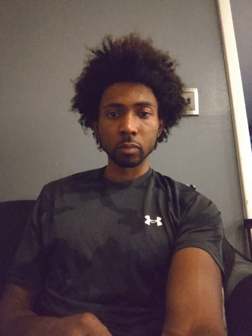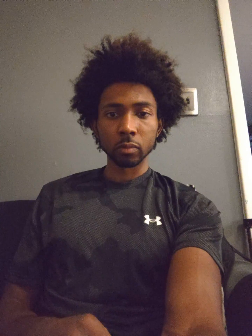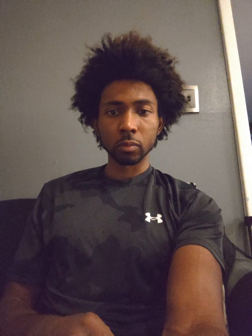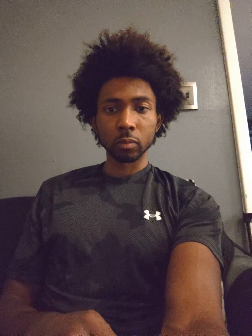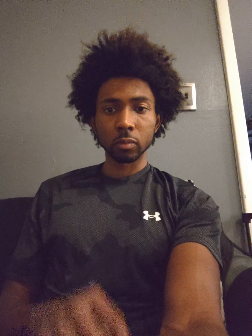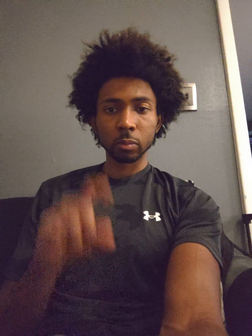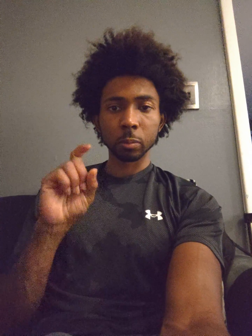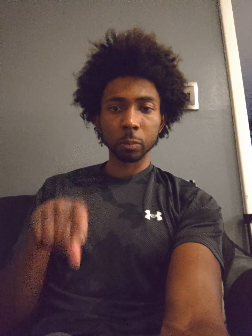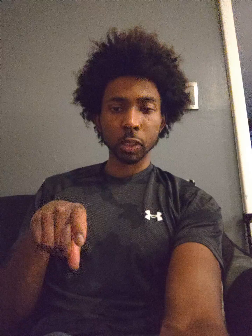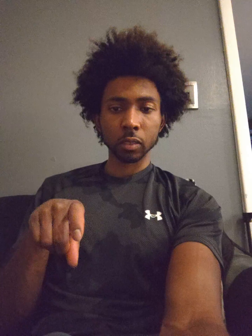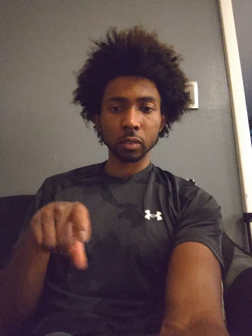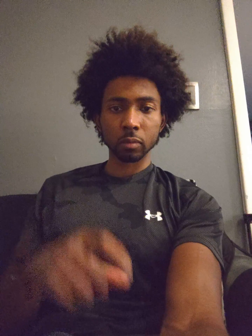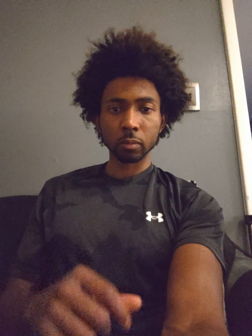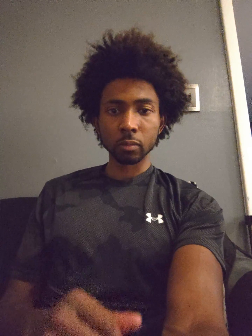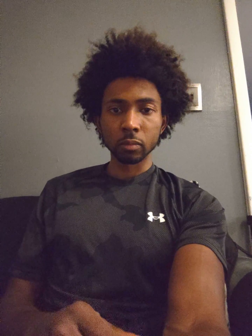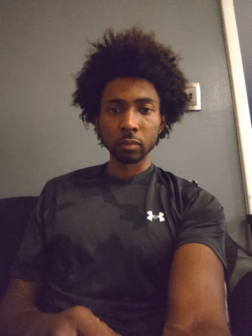must